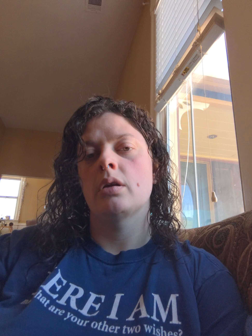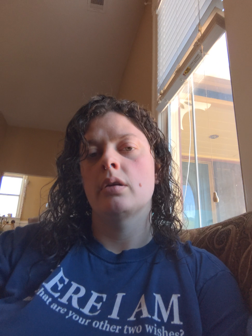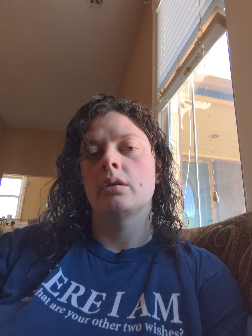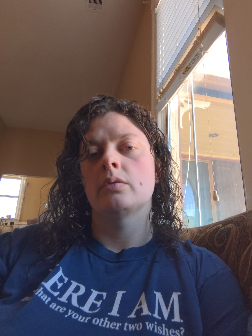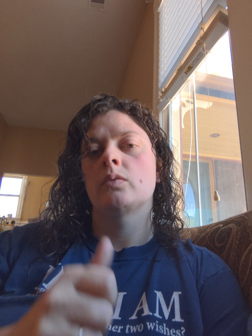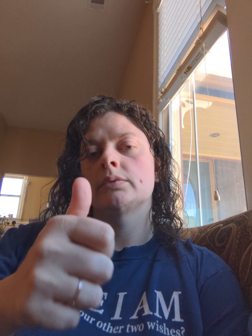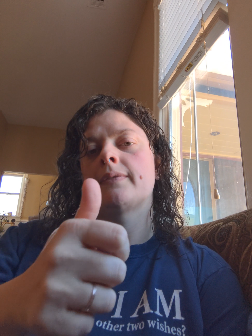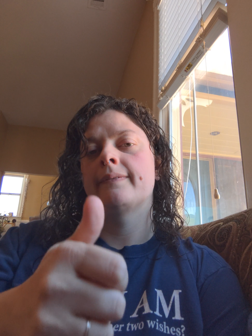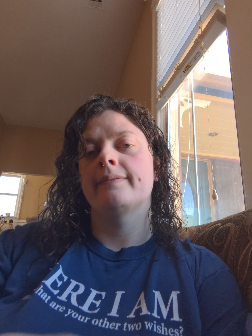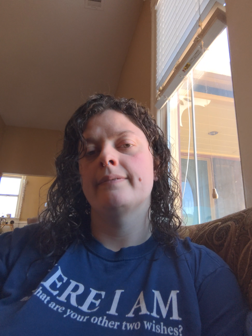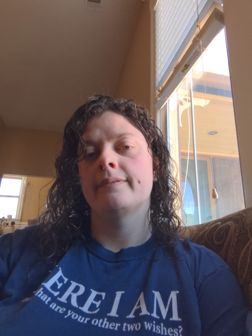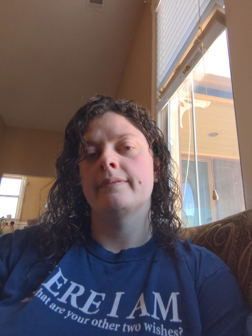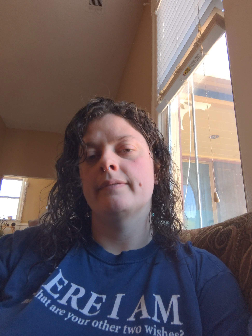yourself